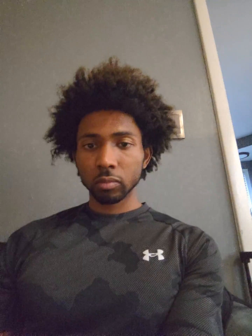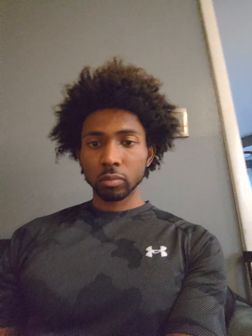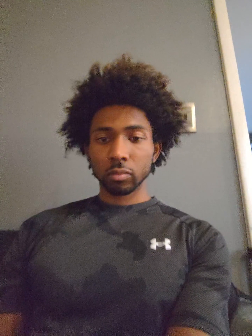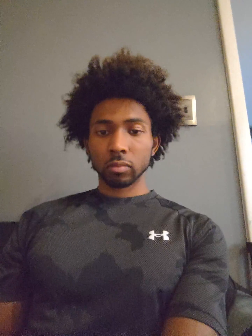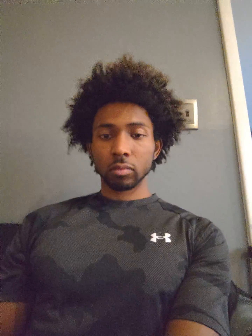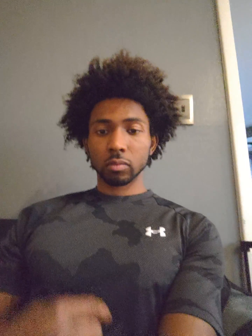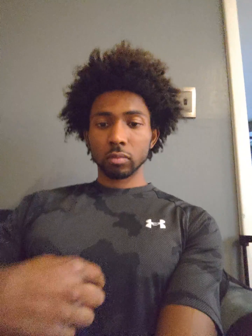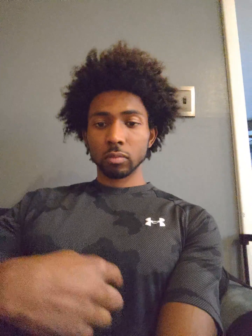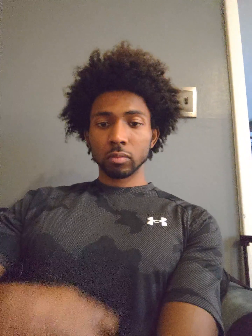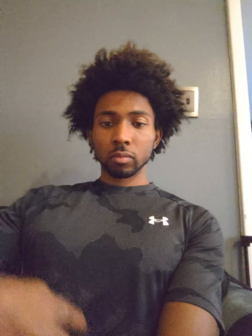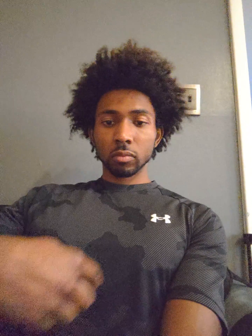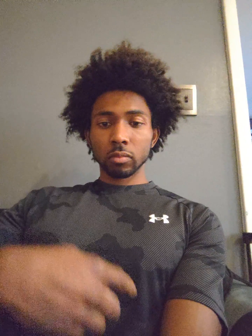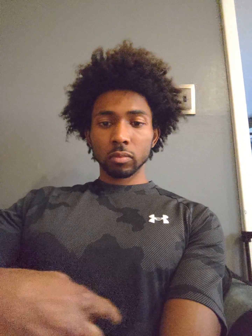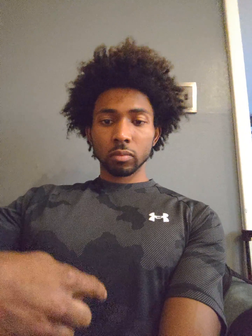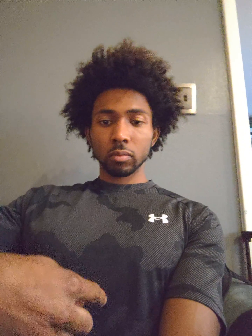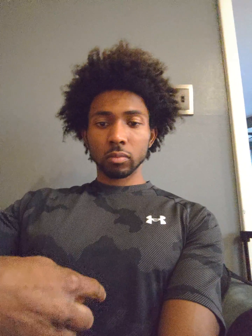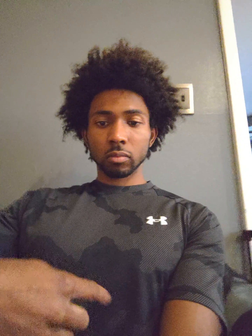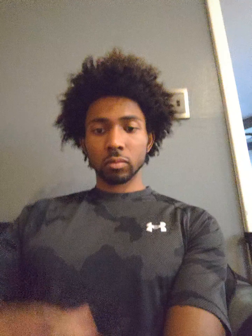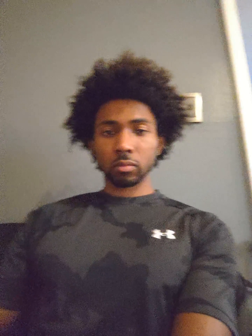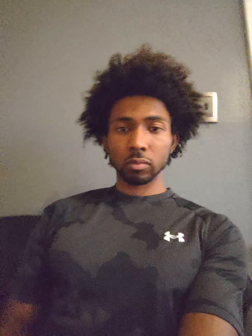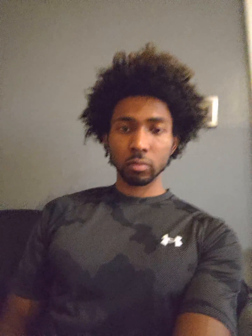belly button